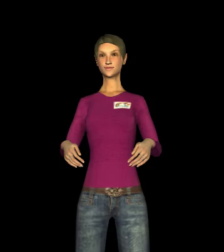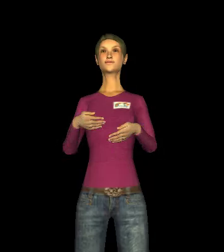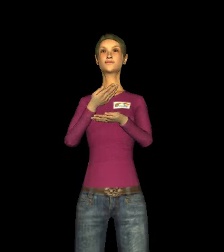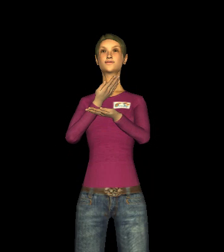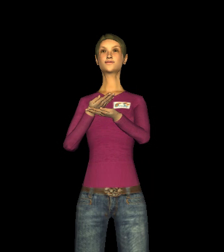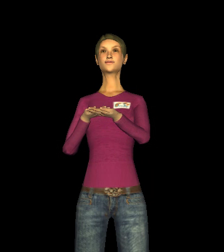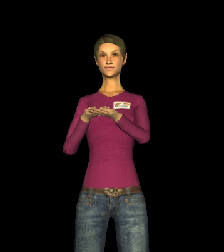يثبت